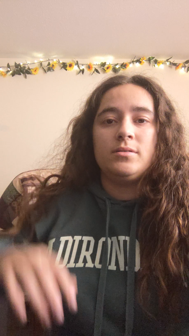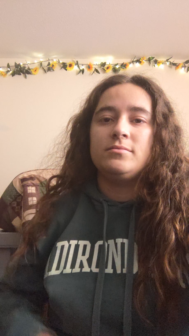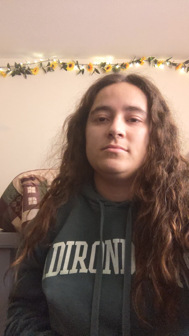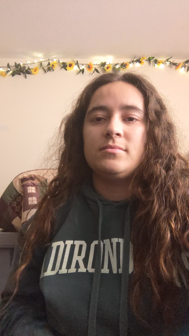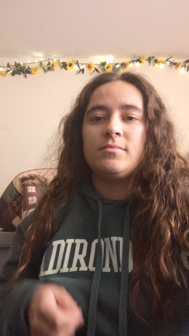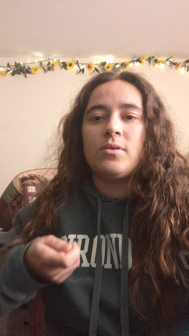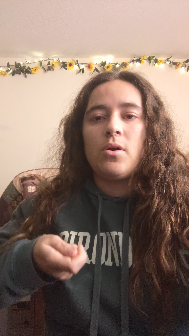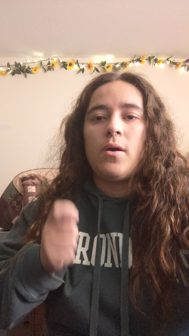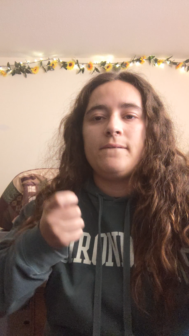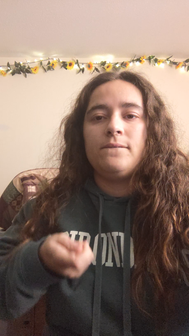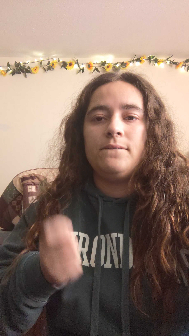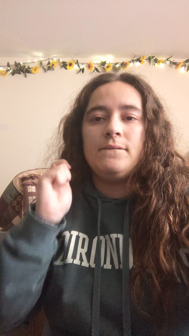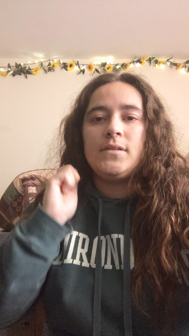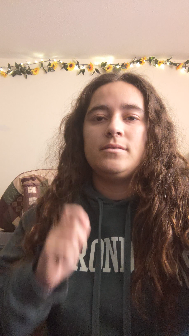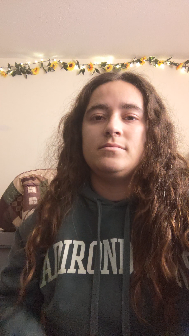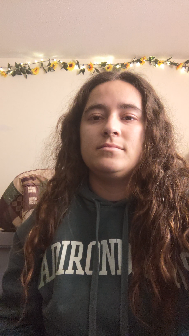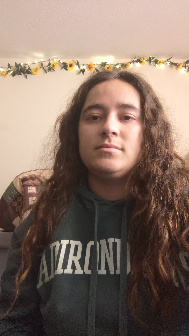shovel